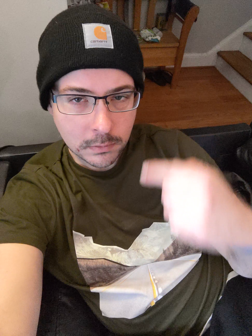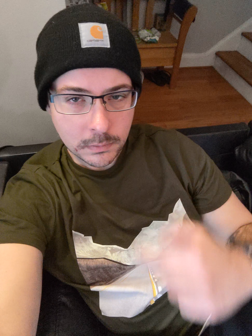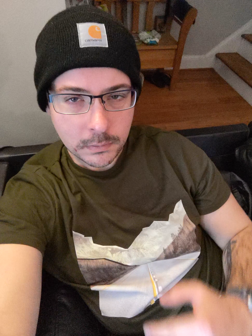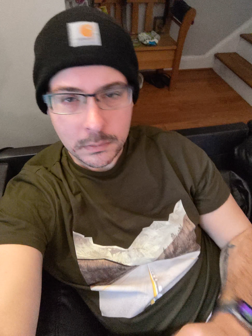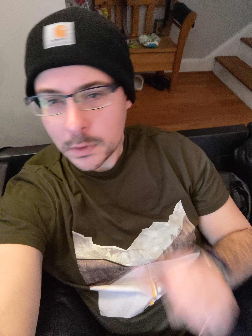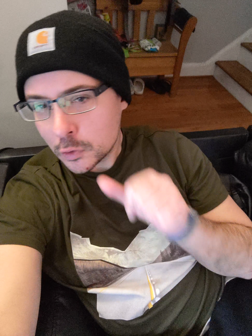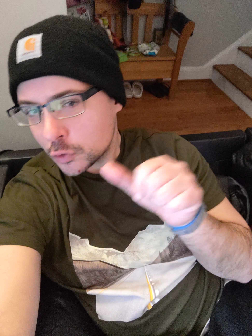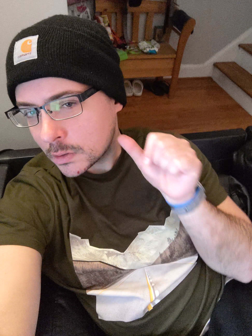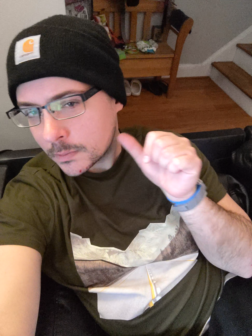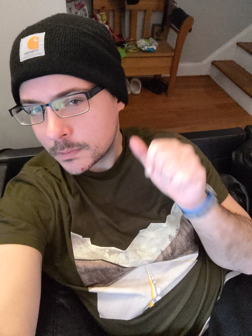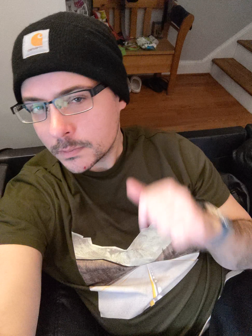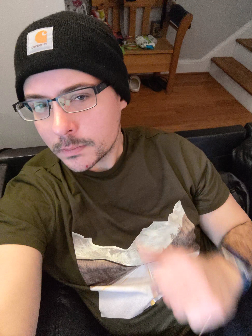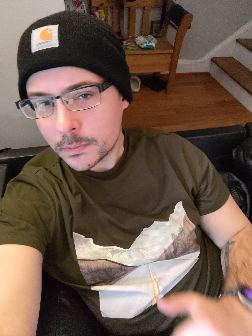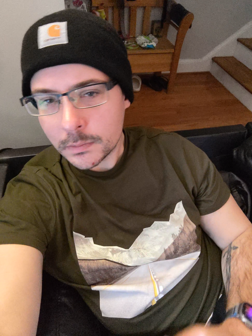yesterday